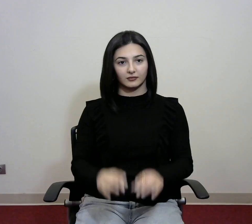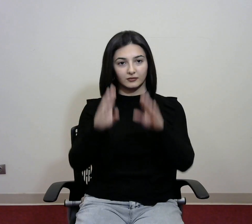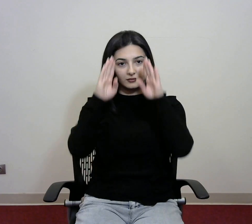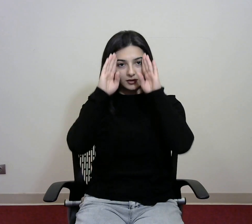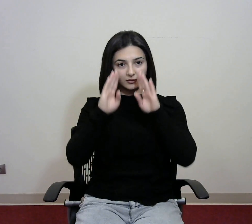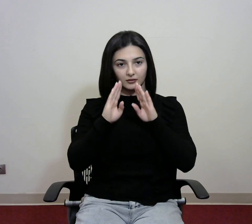ünvanli